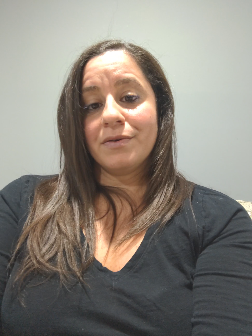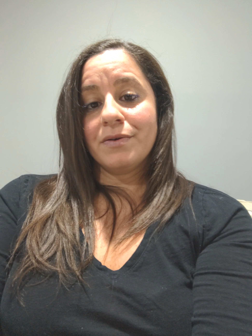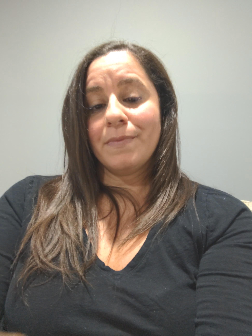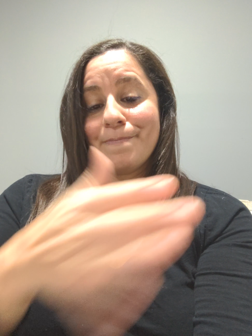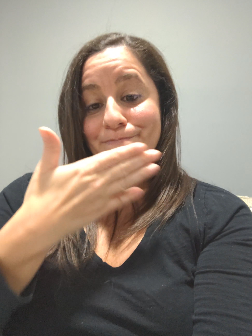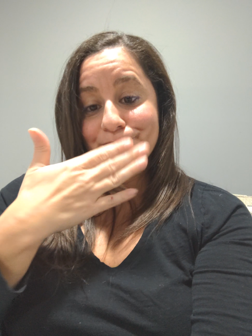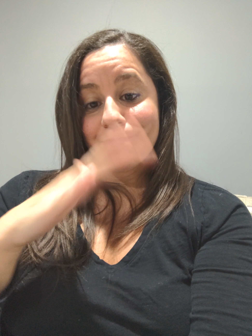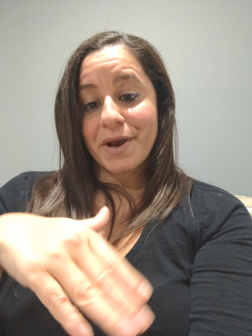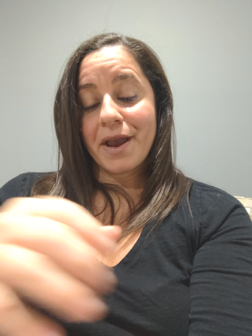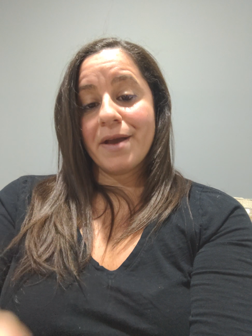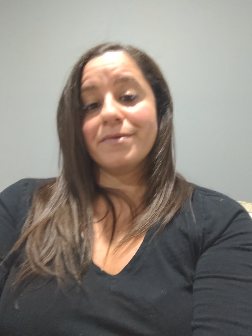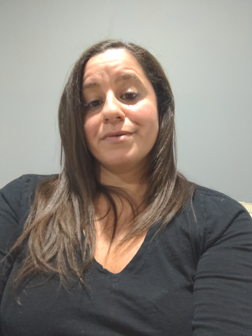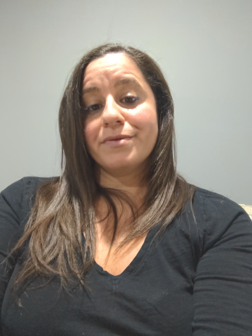bad